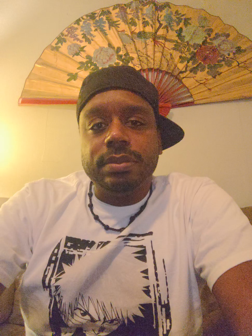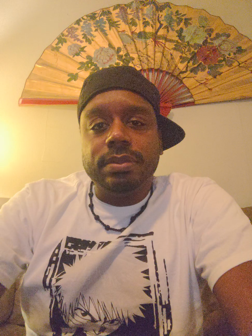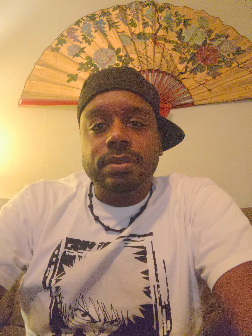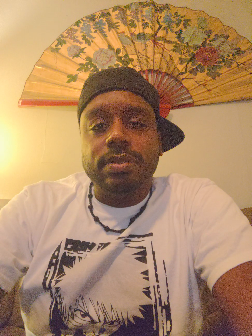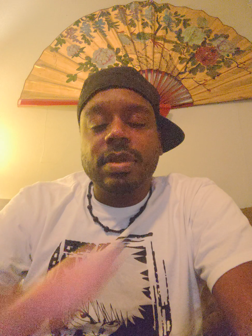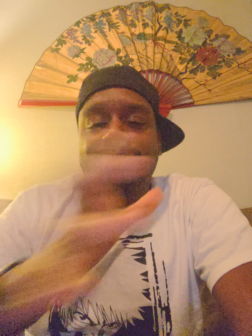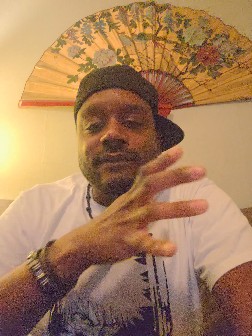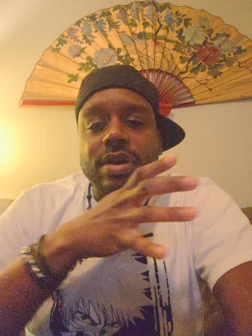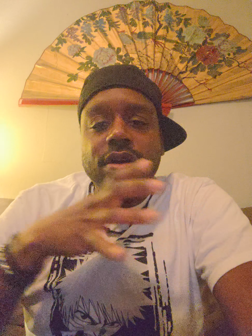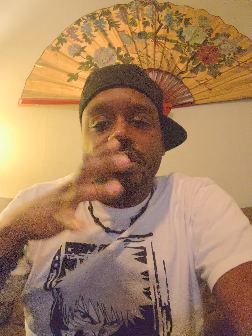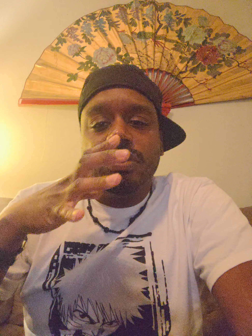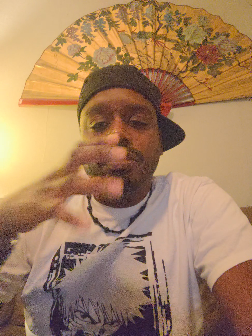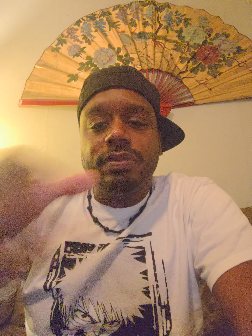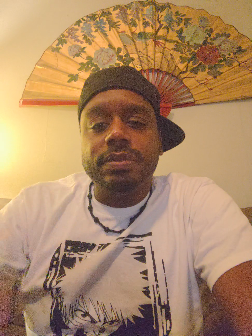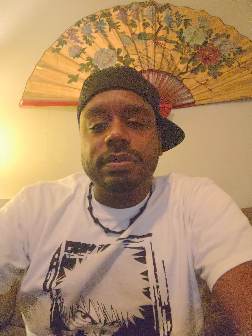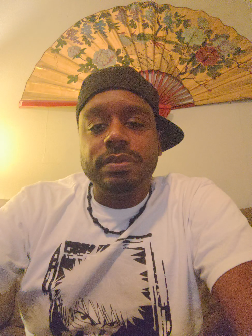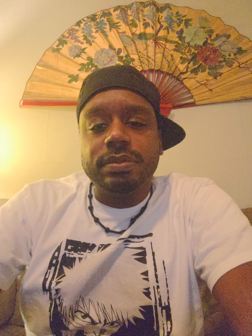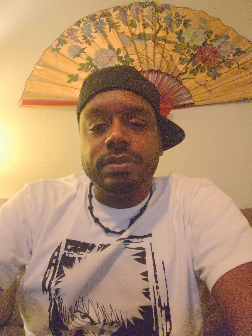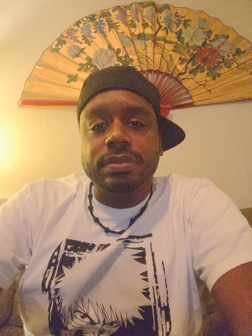farm